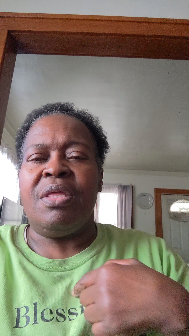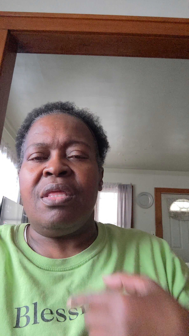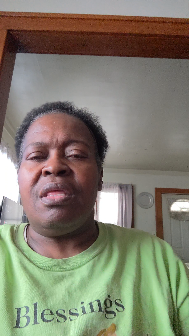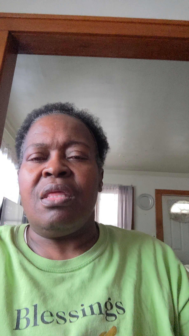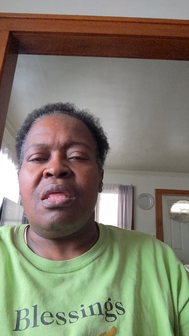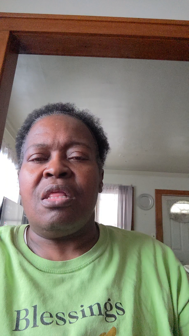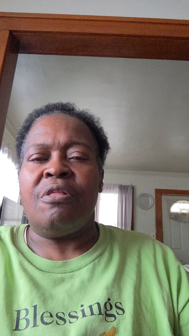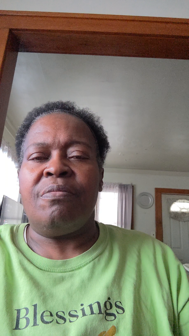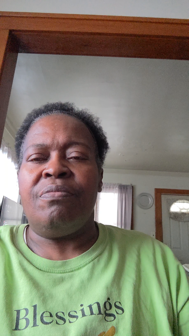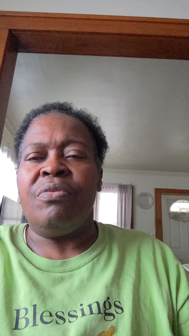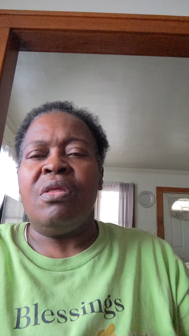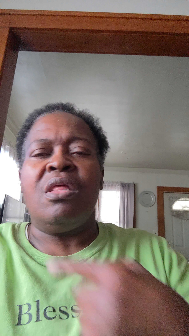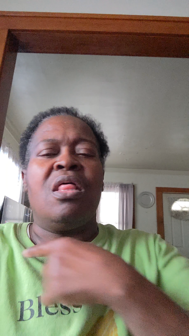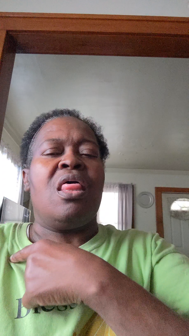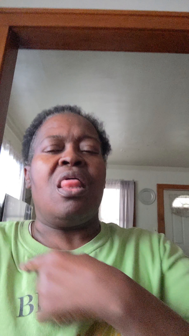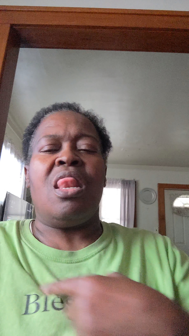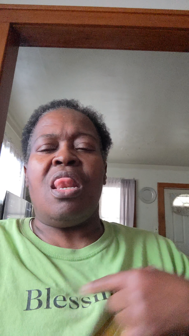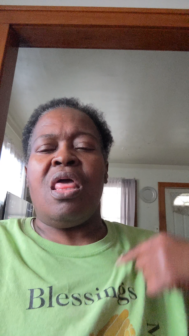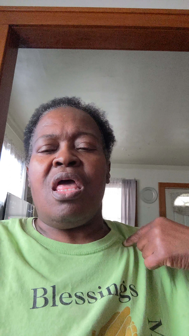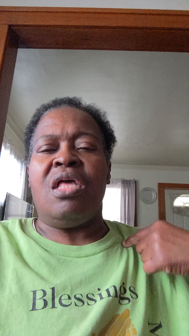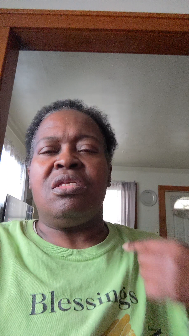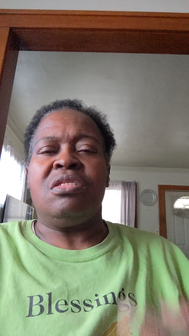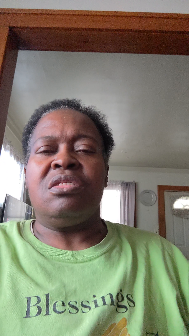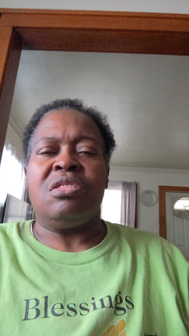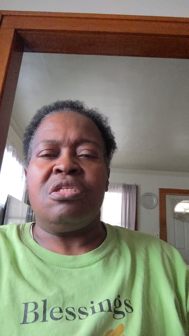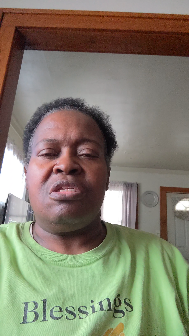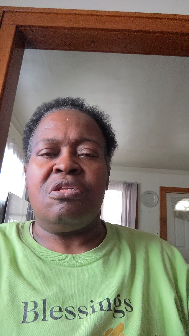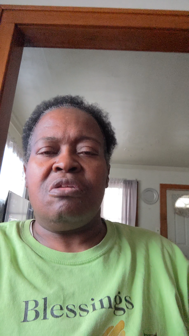necklace